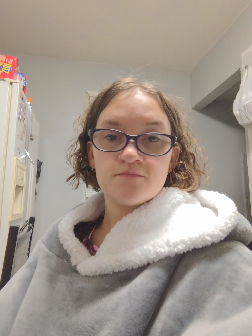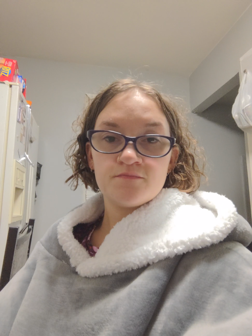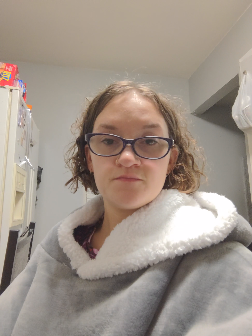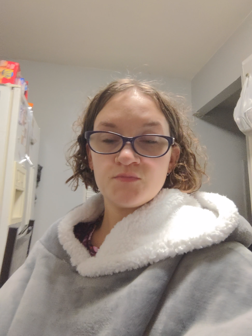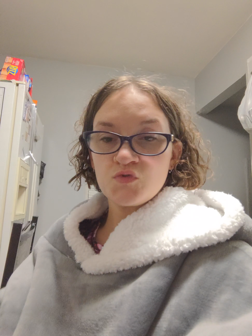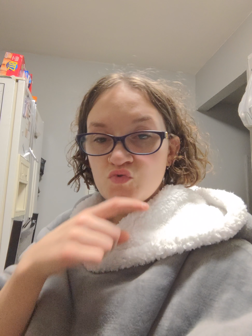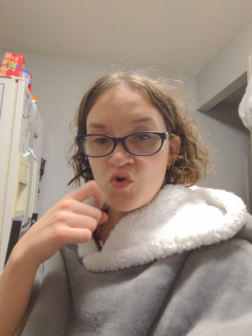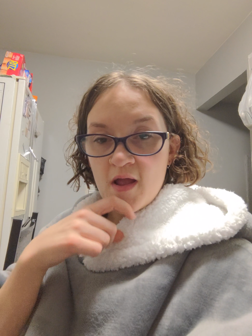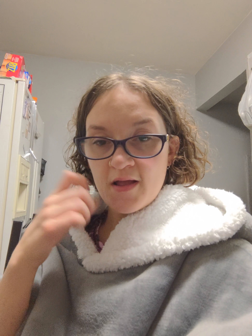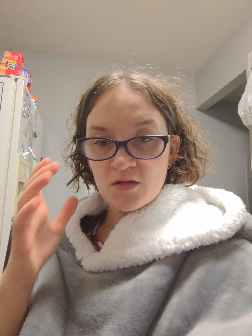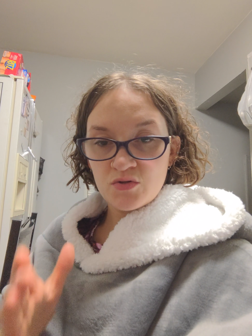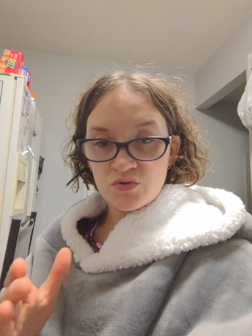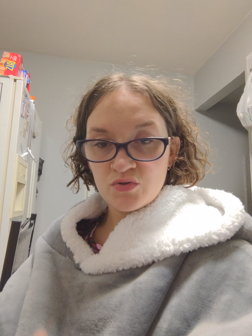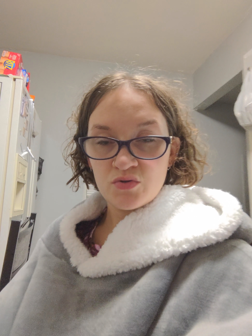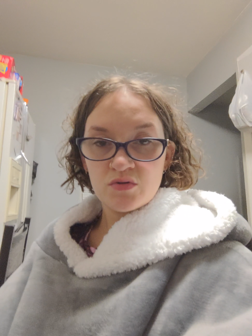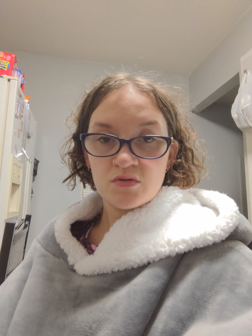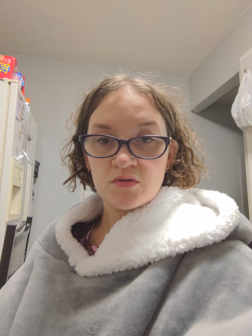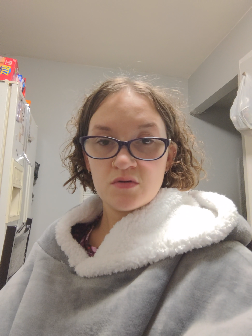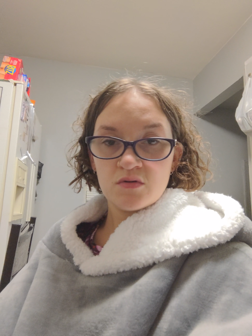dryer